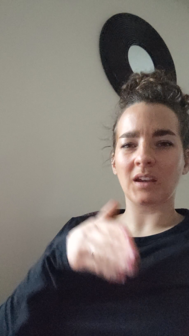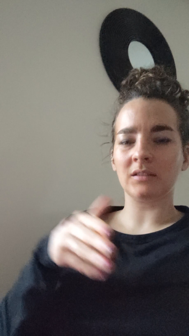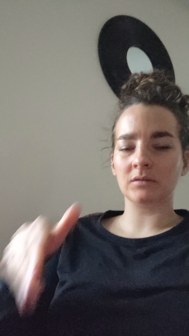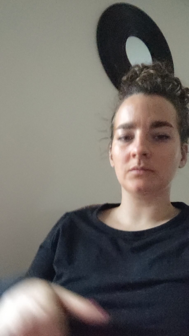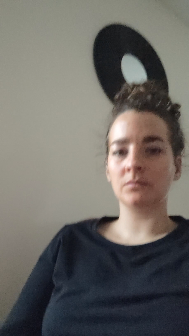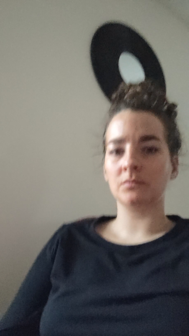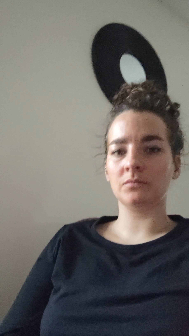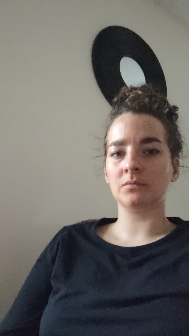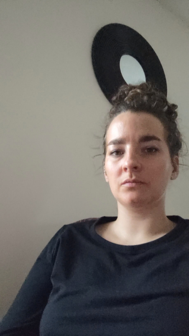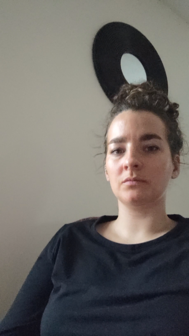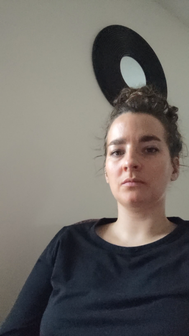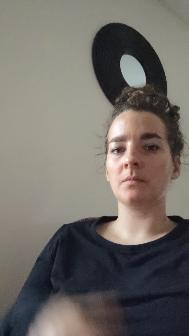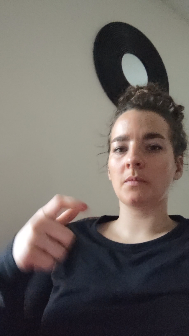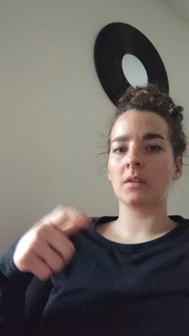plate